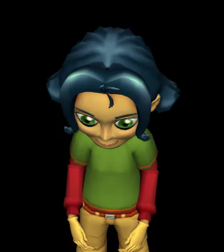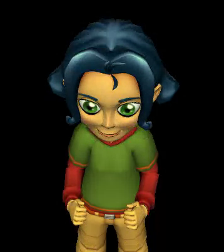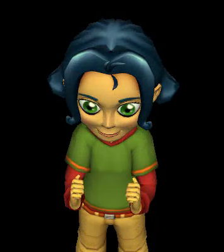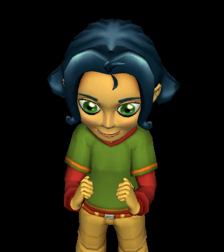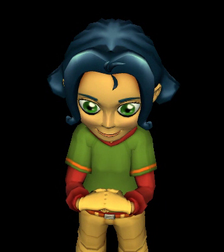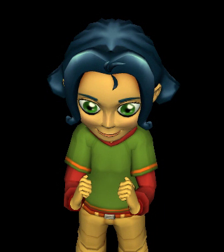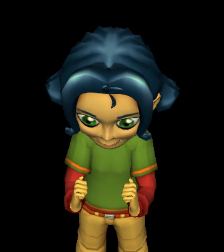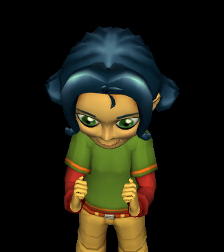حسنا